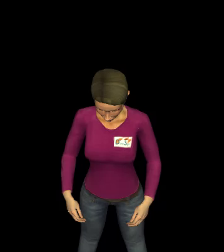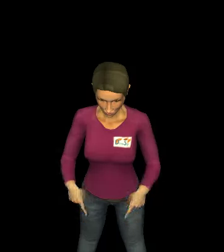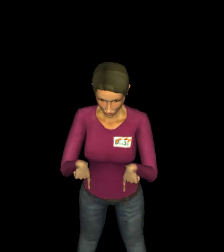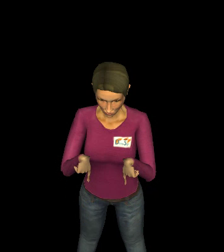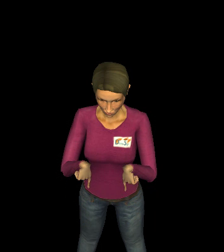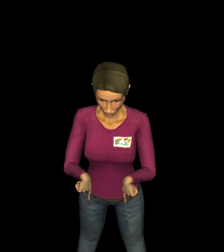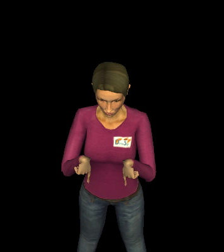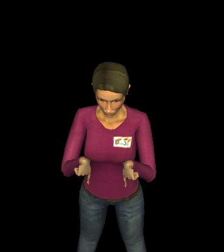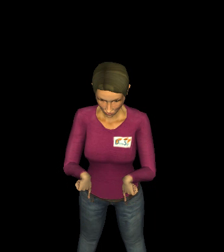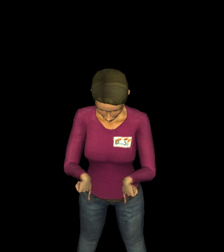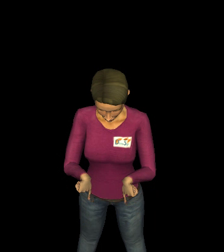وزير